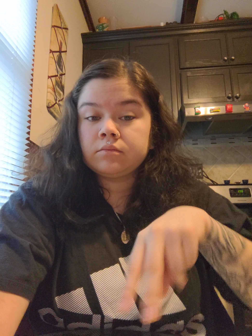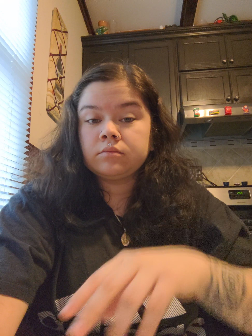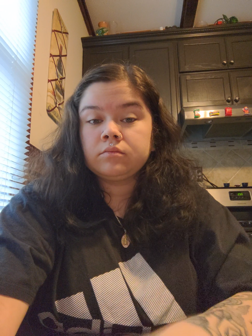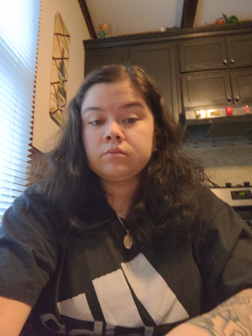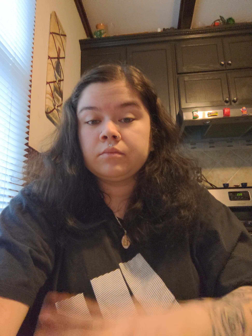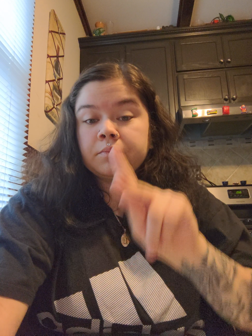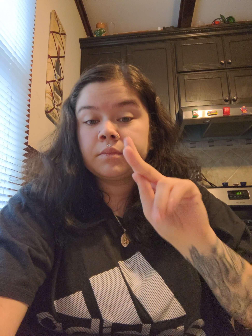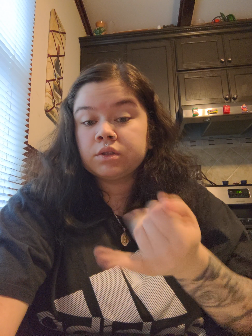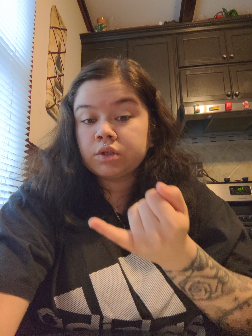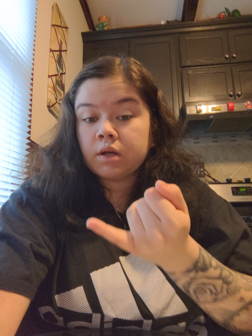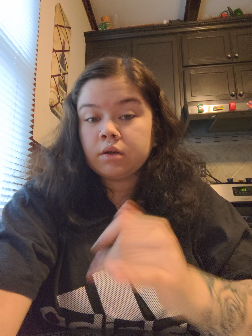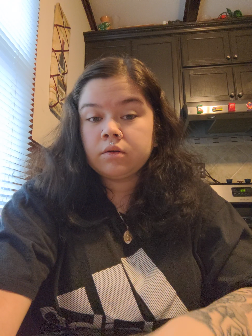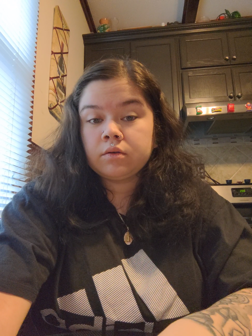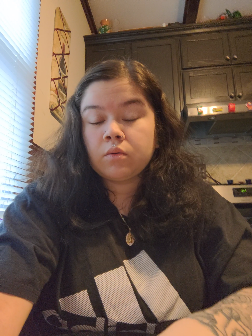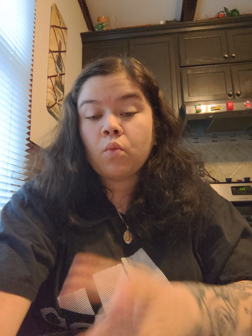pajamas